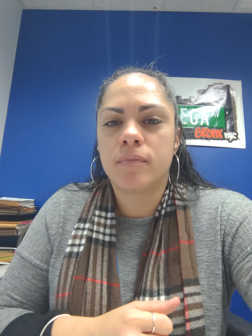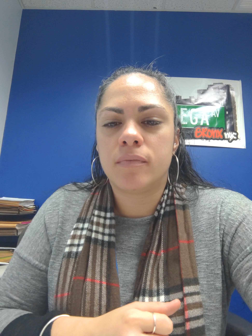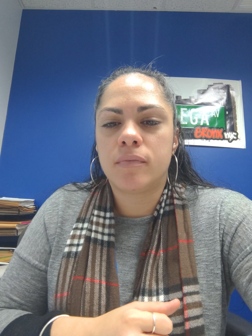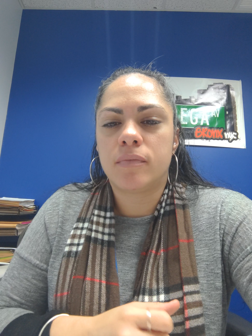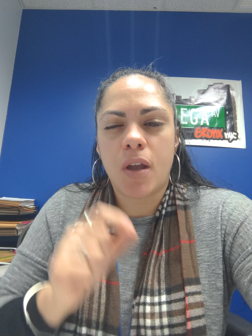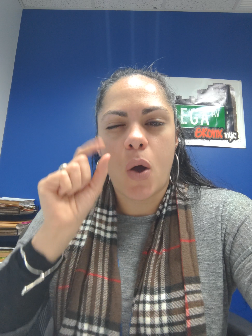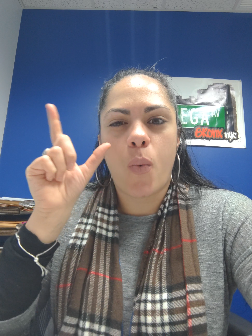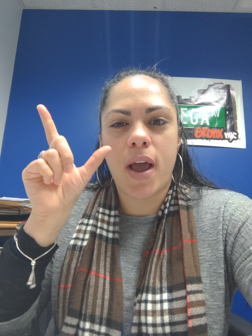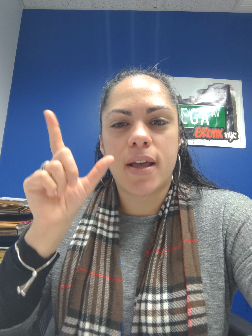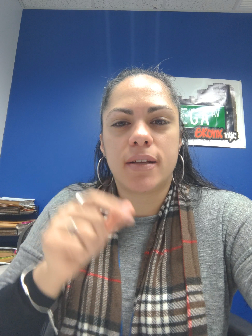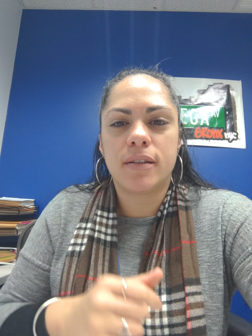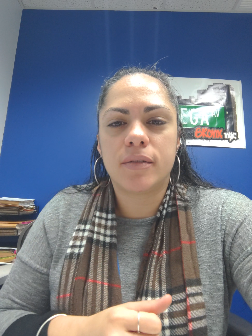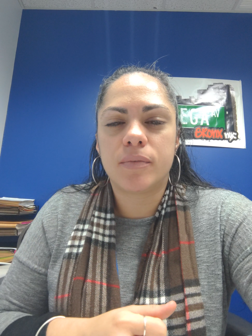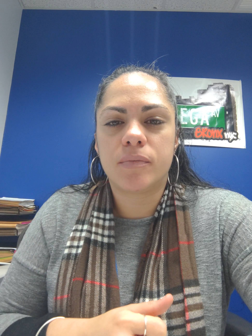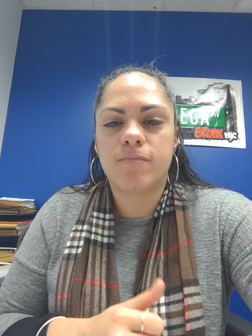awake